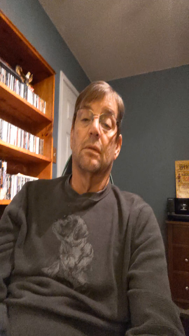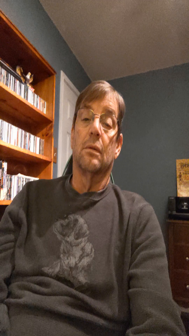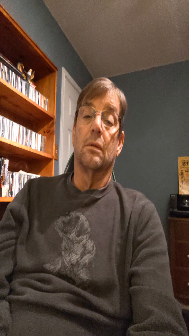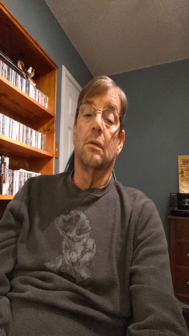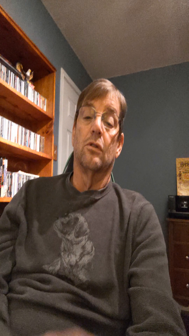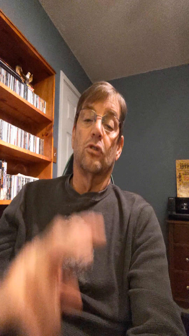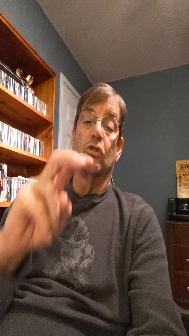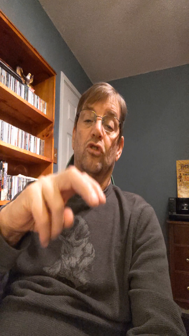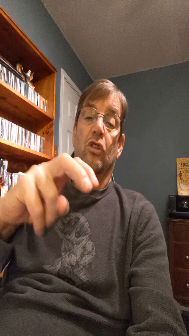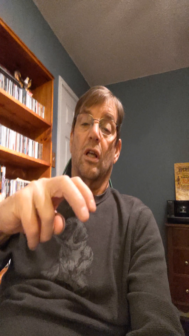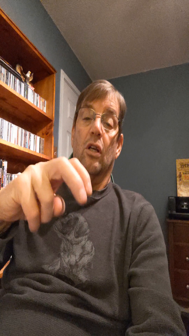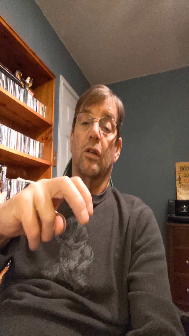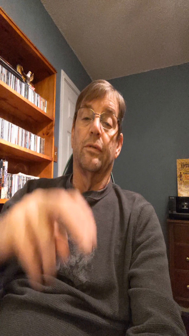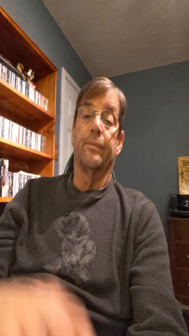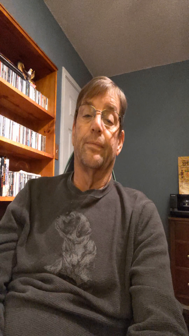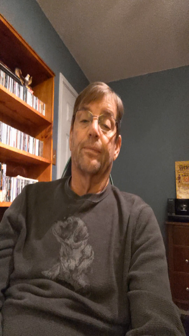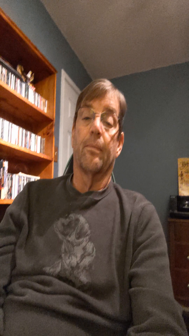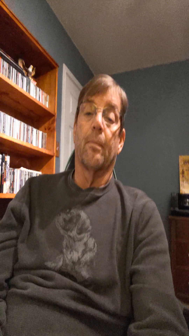chair